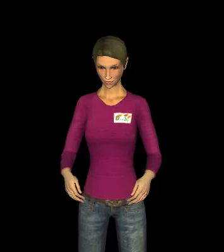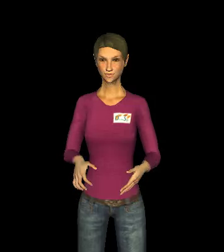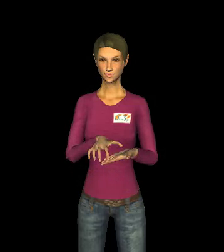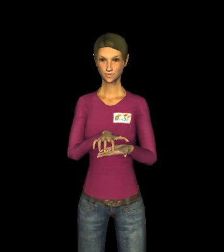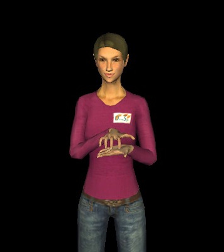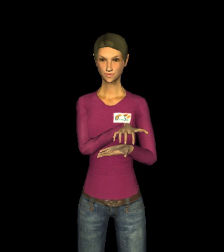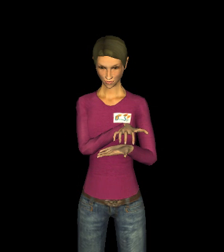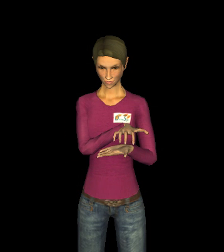بخيل